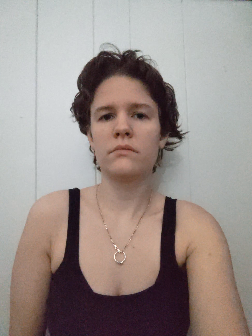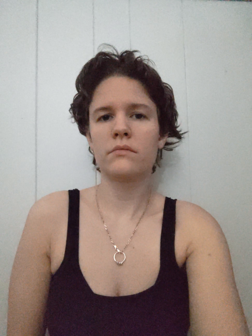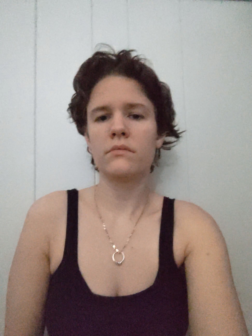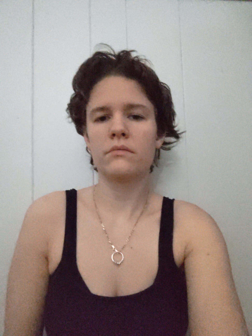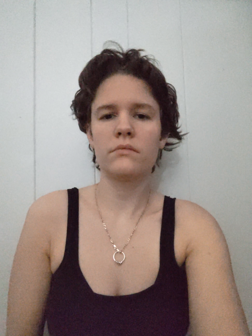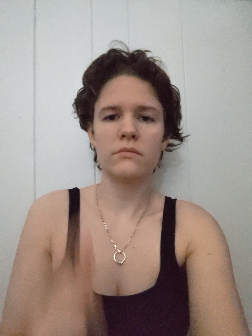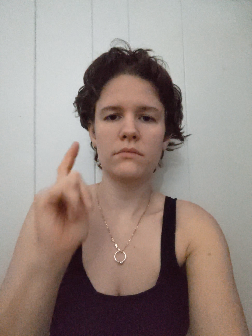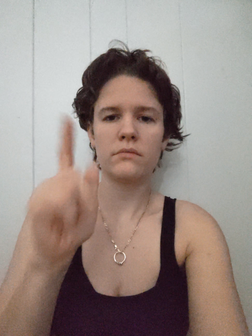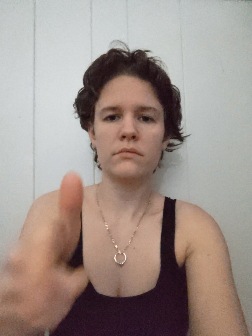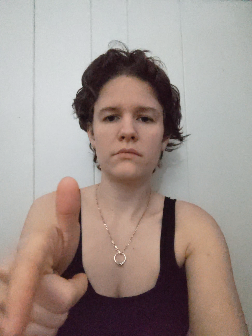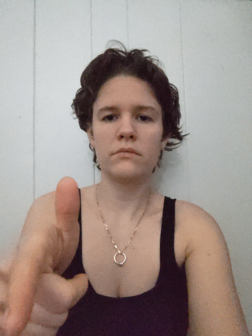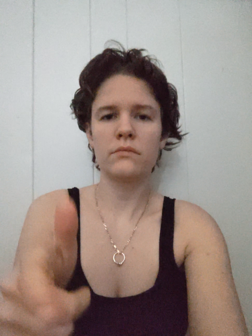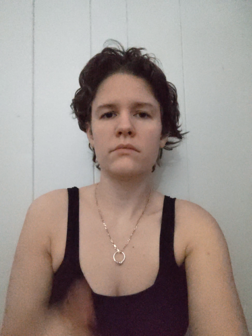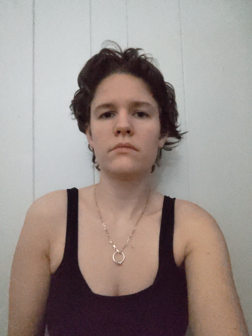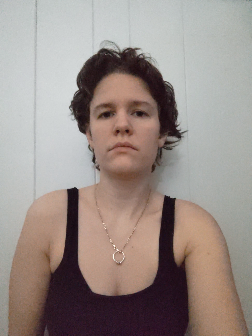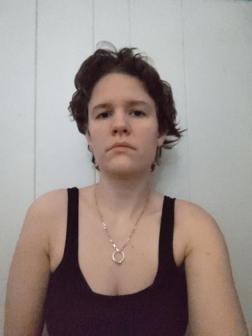later